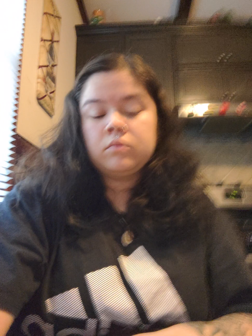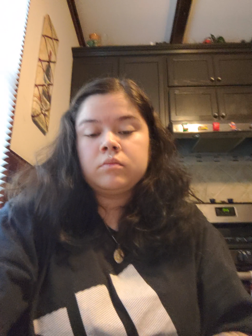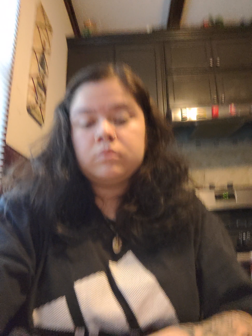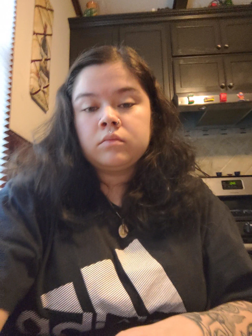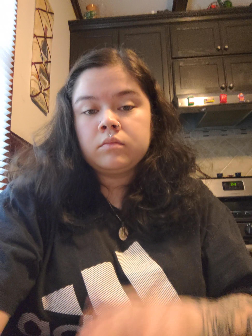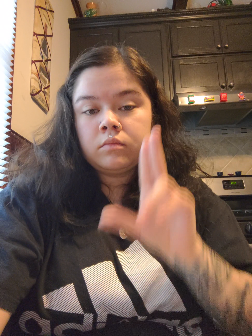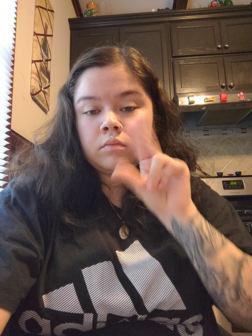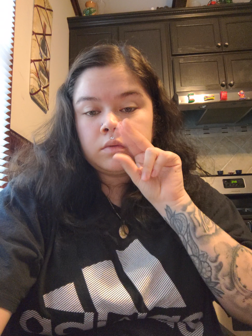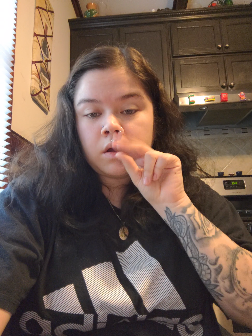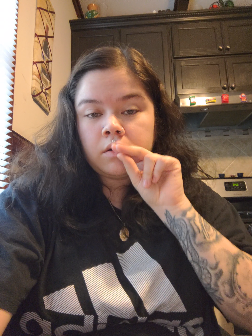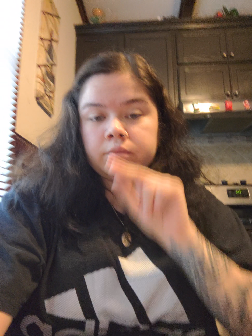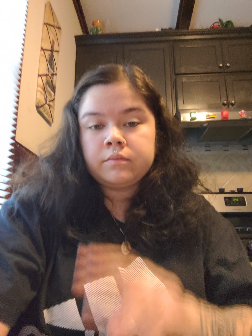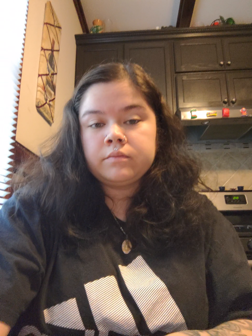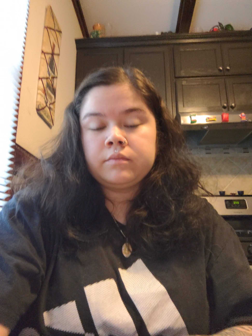duck